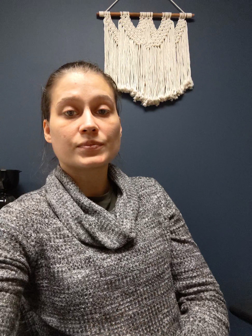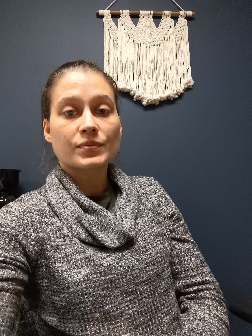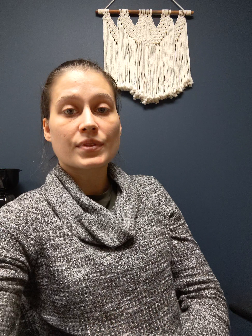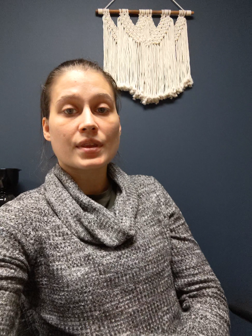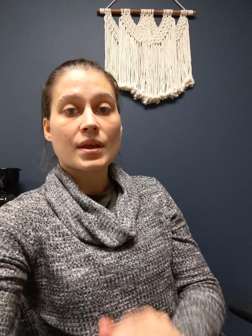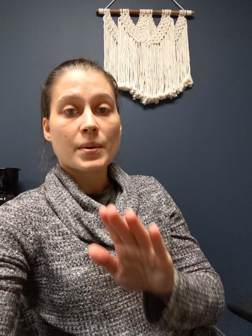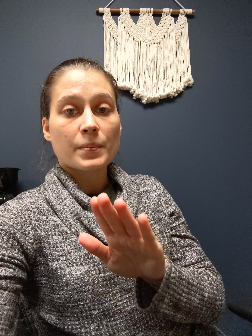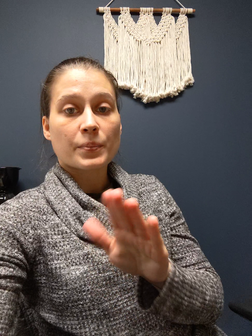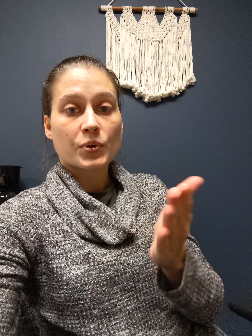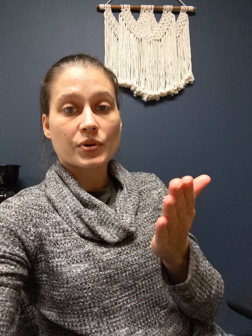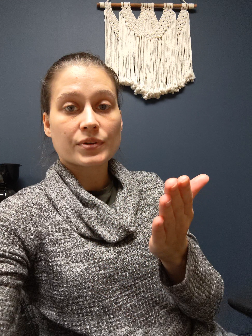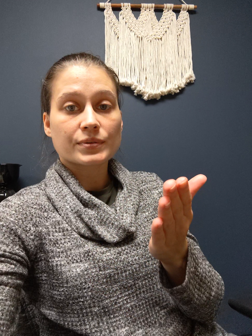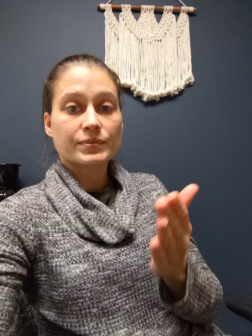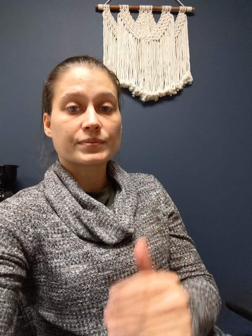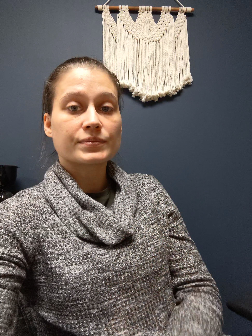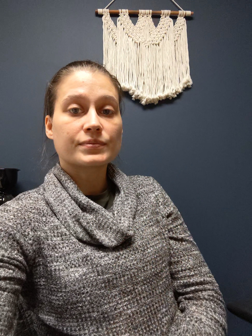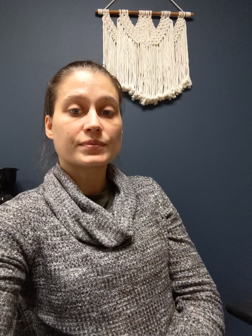book